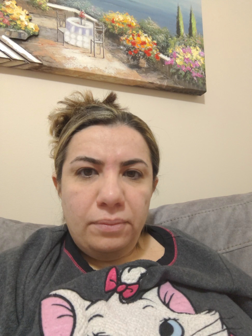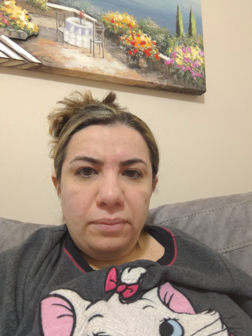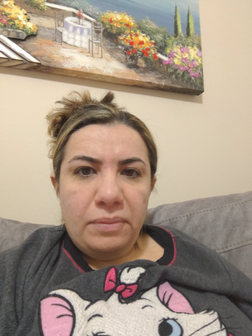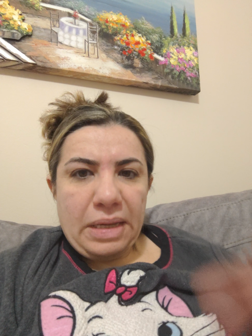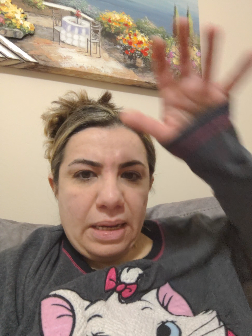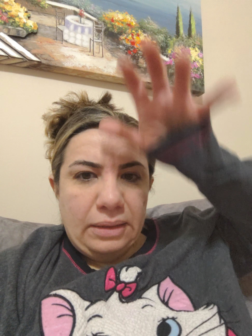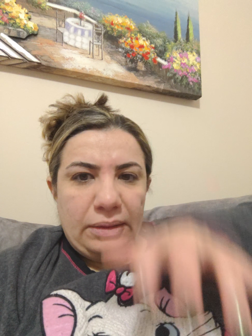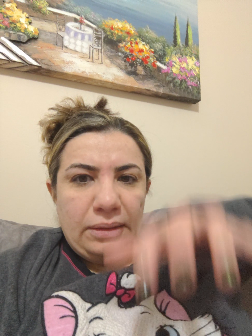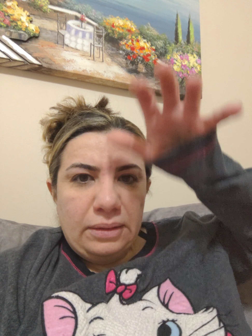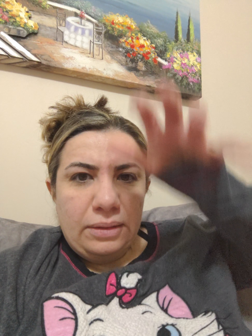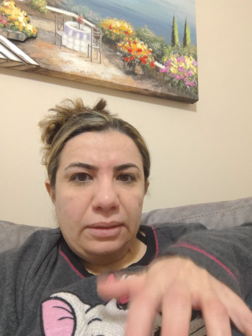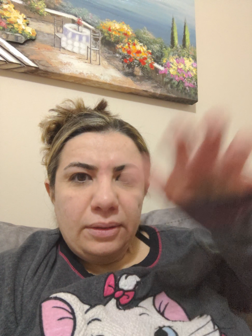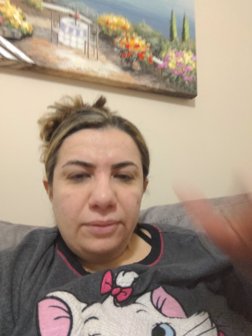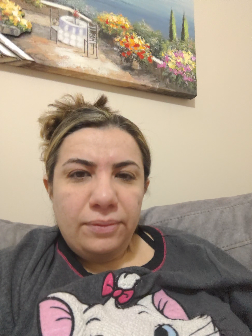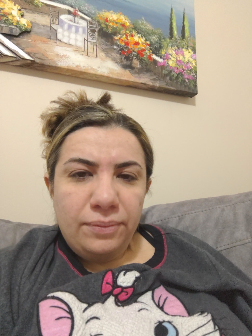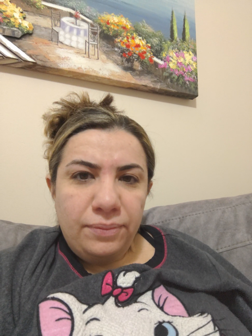alligator